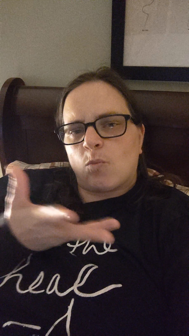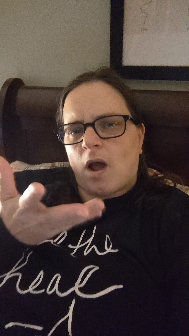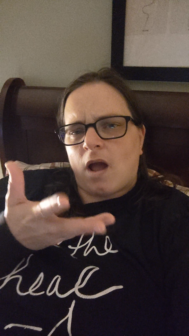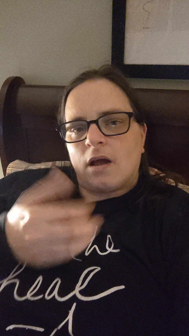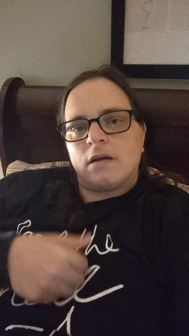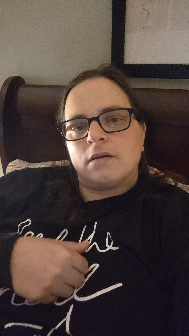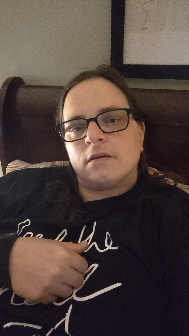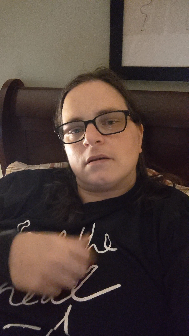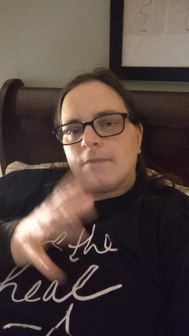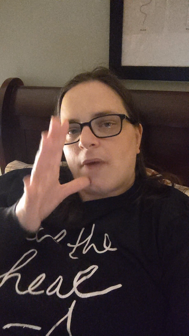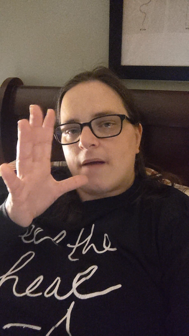mommy